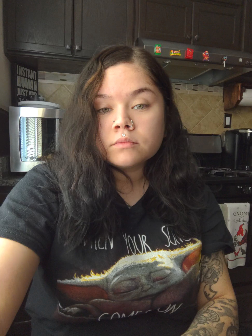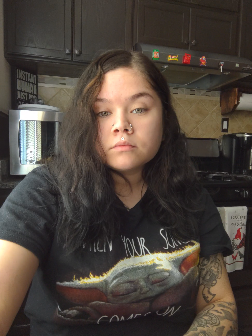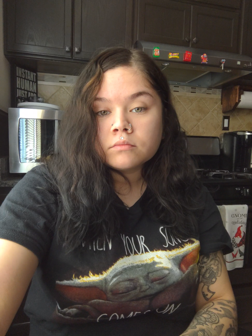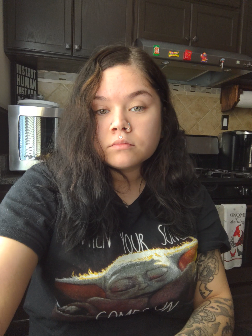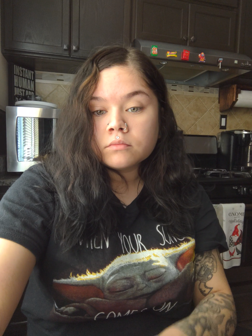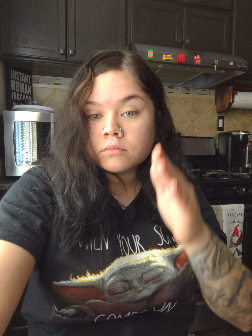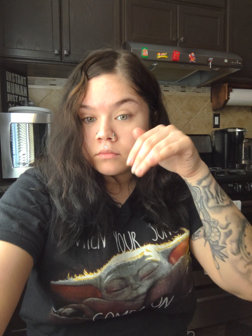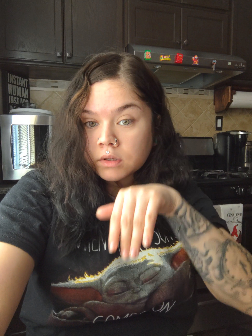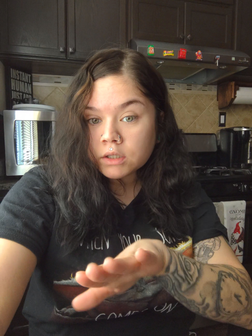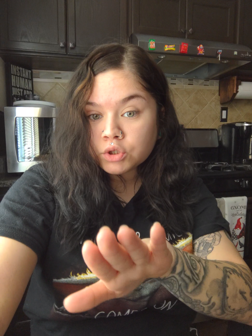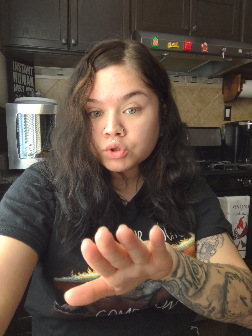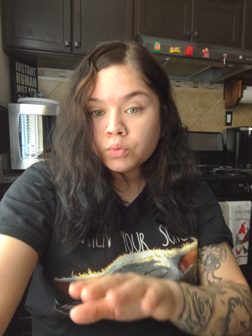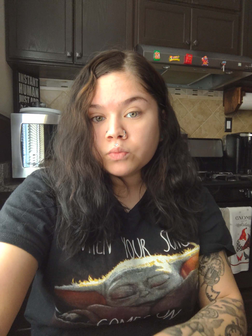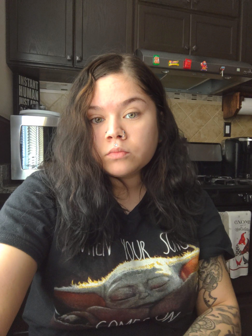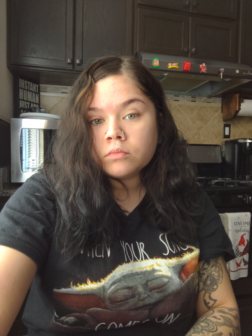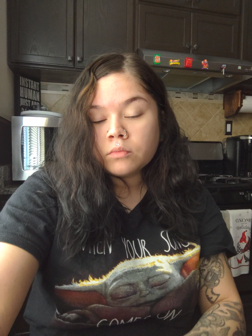into